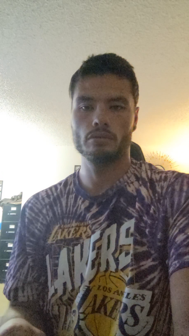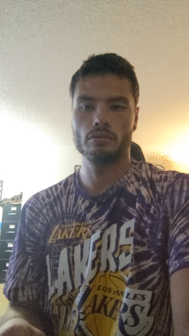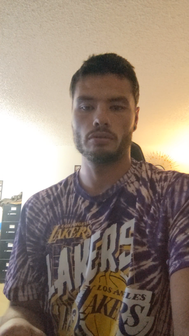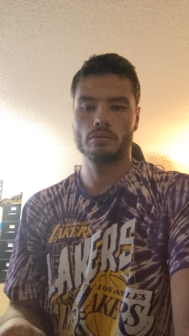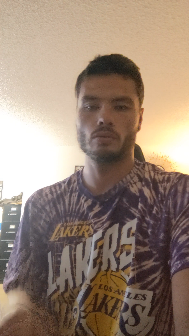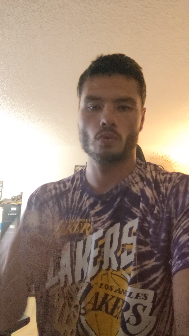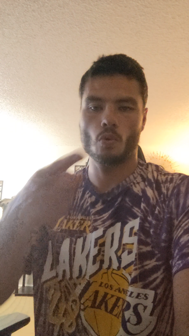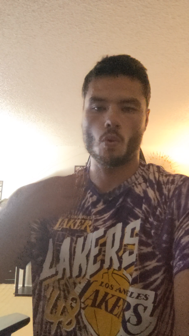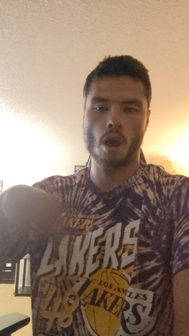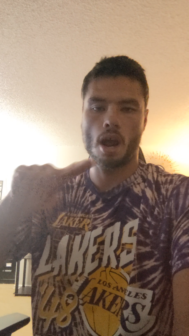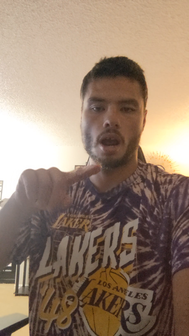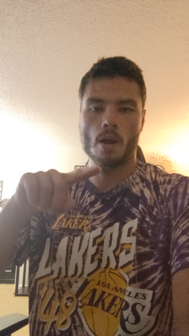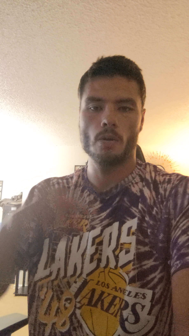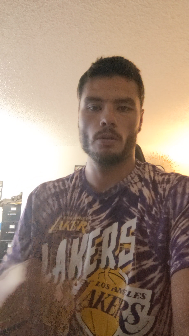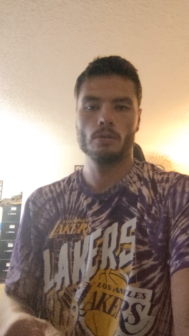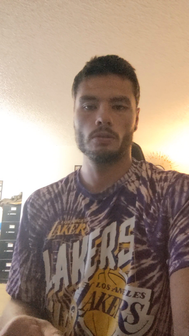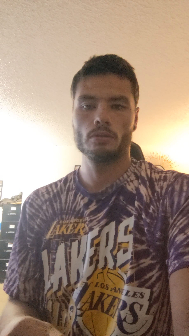around